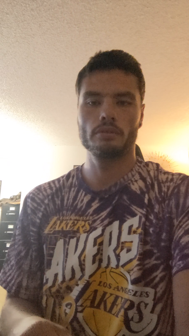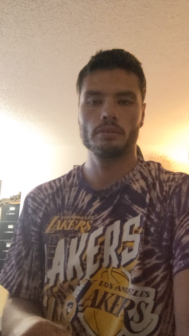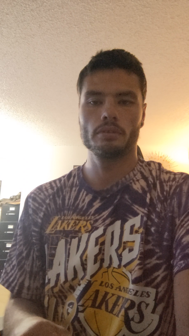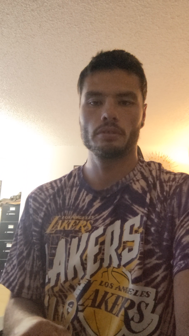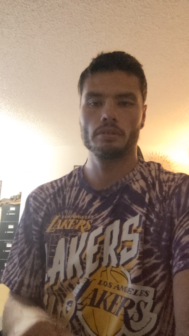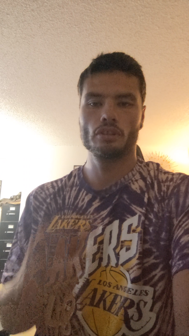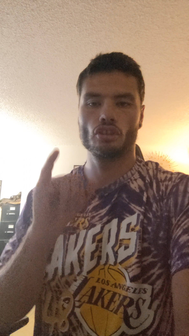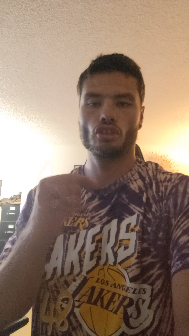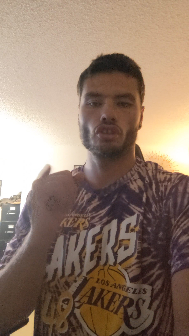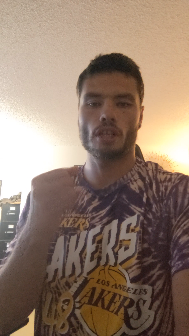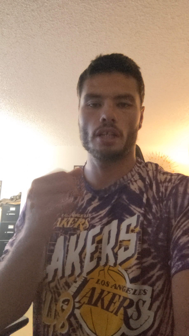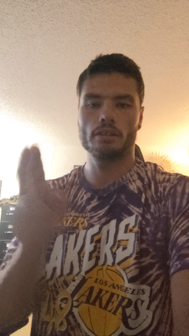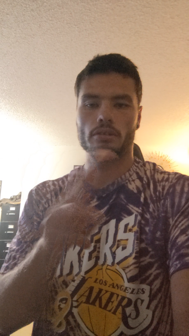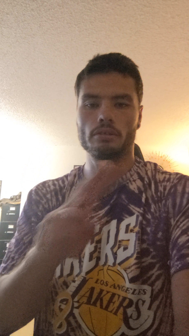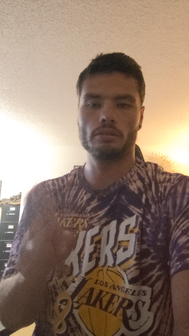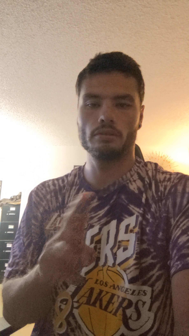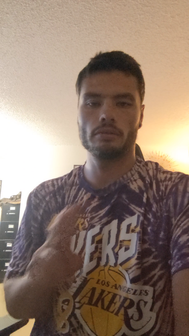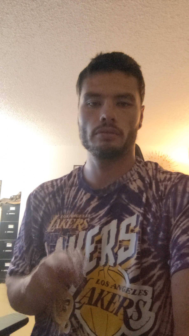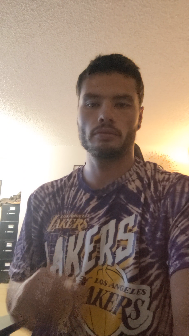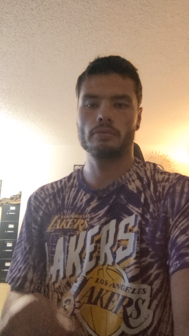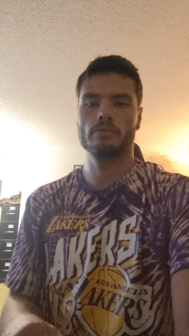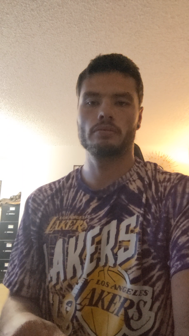jelly